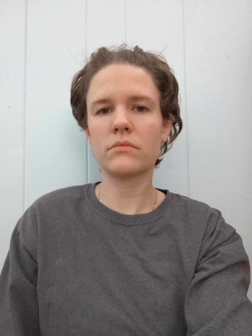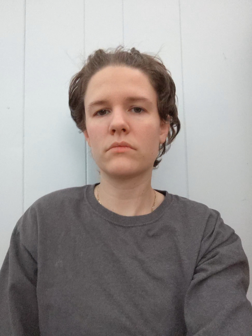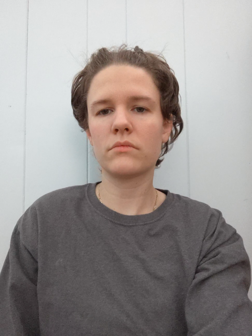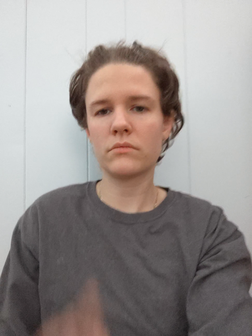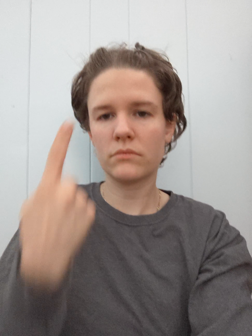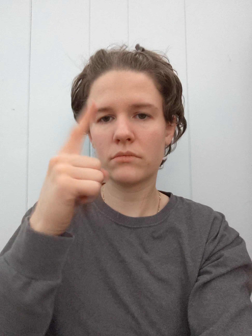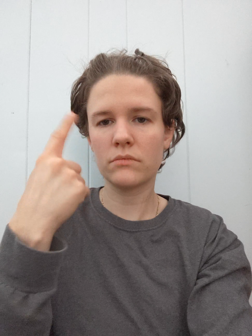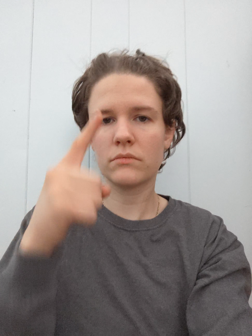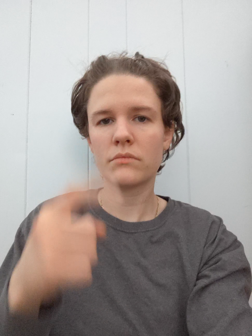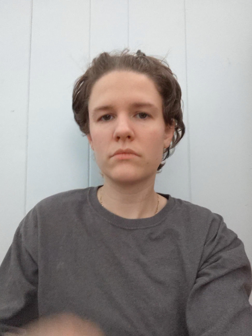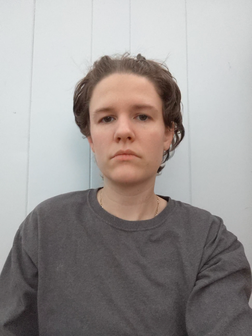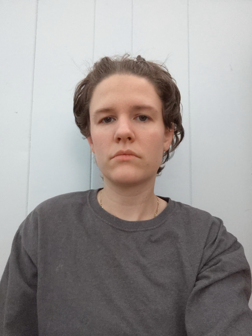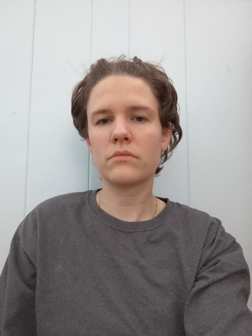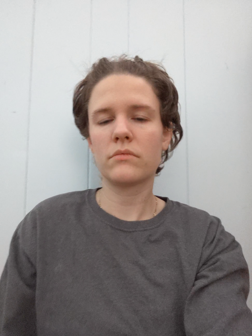for